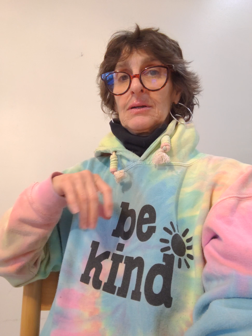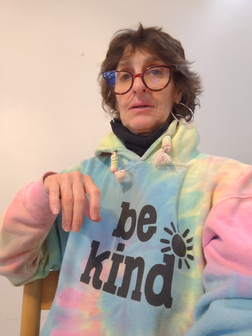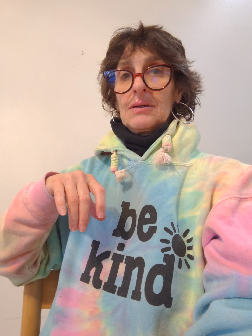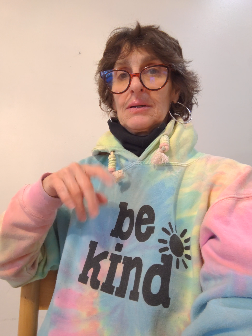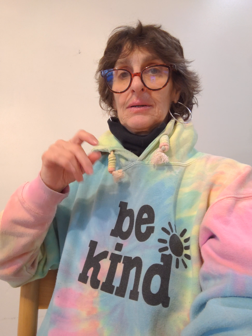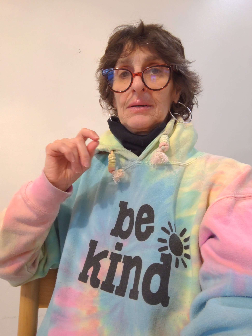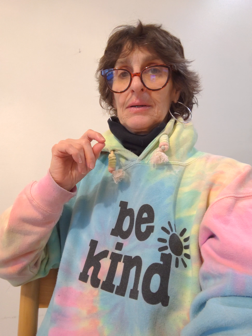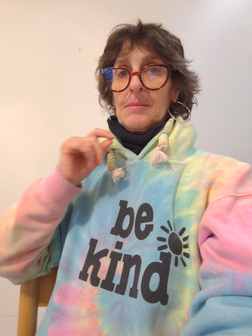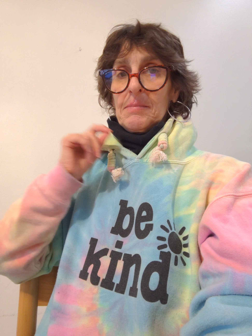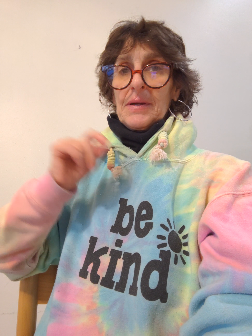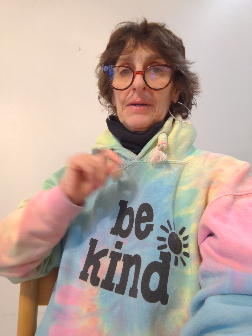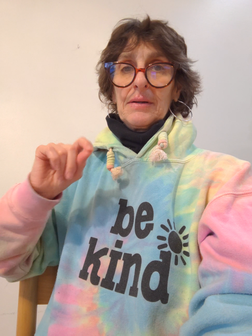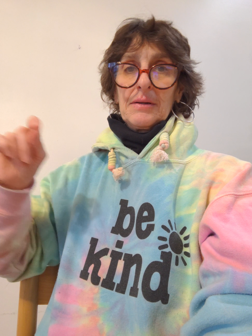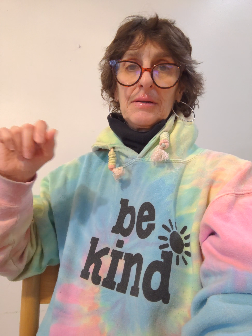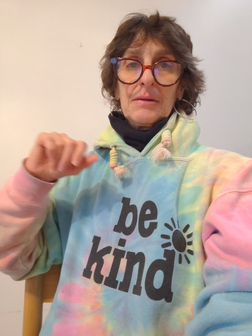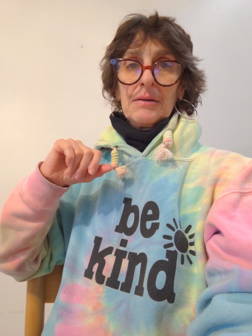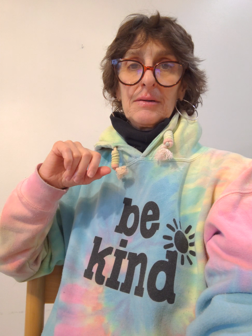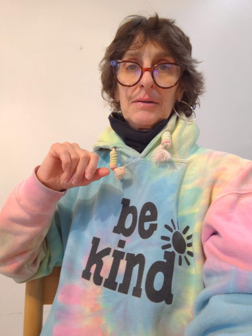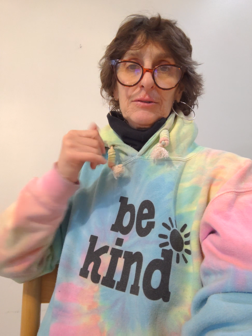pen